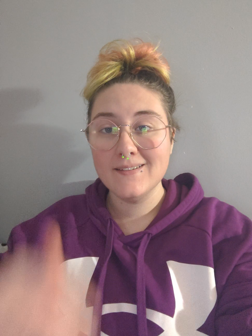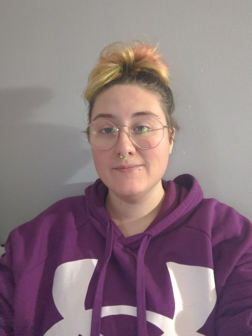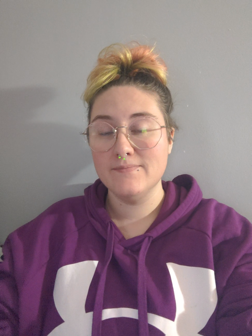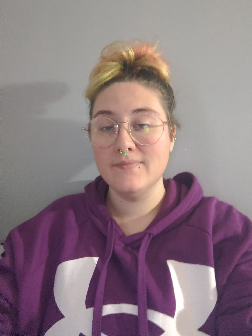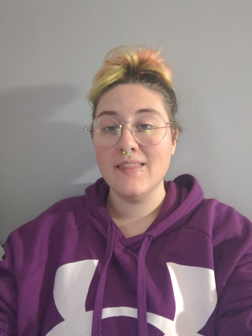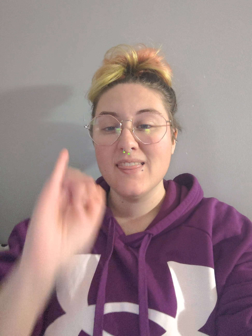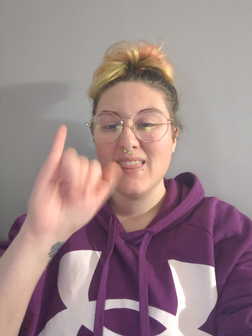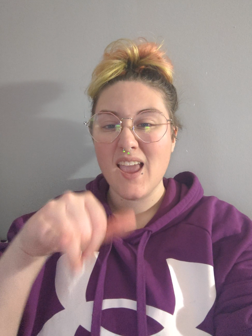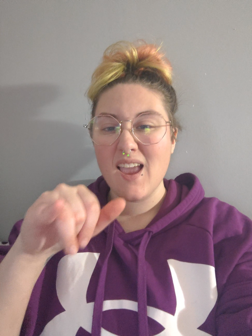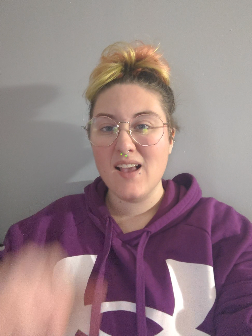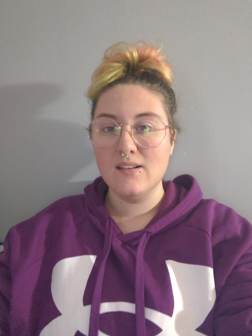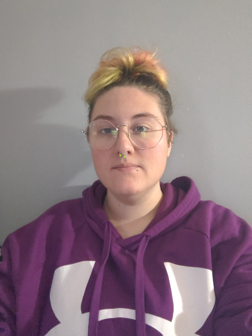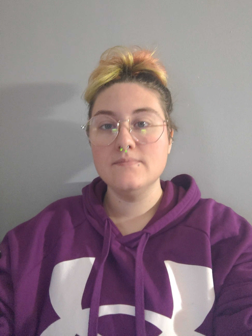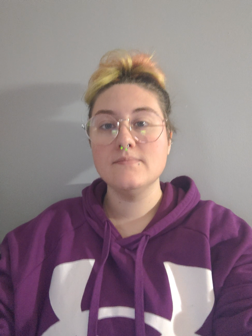that